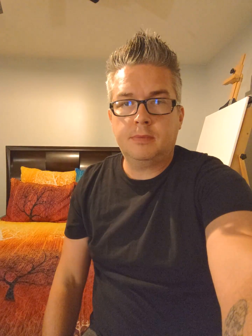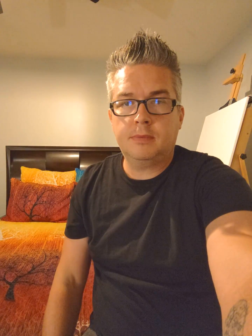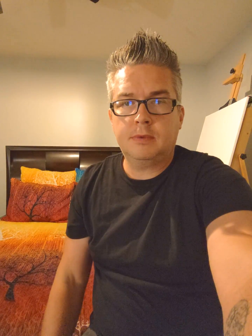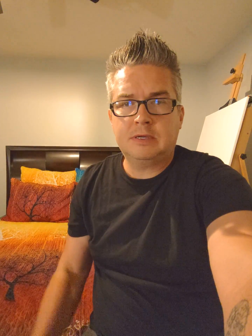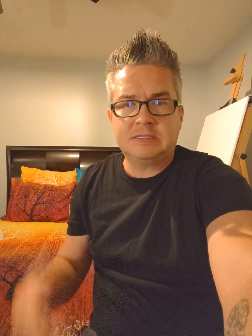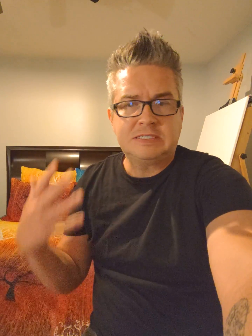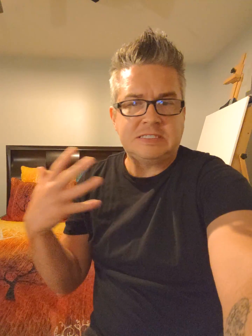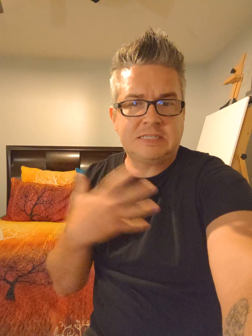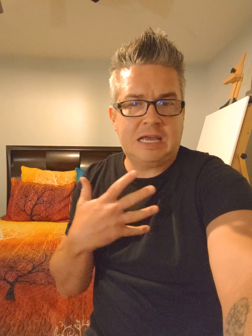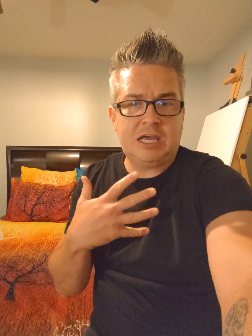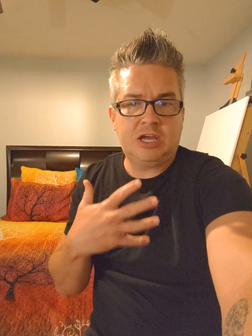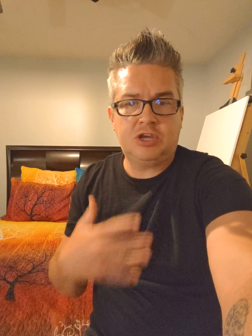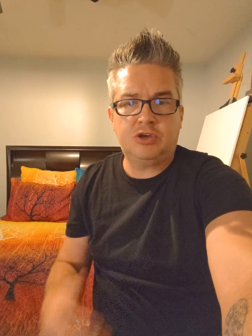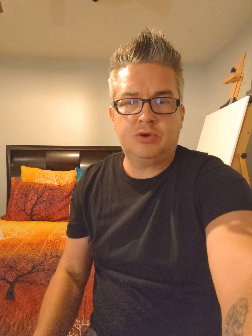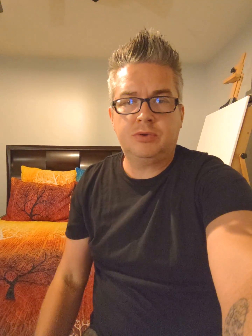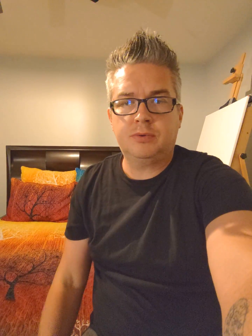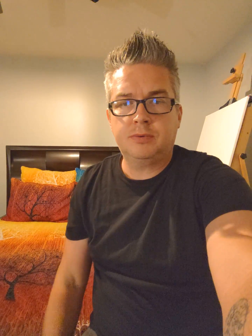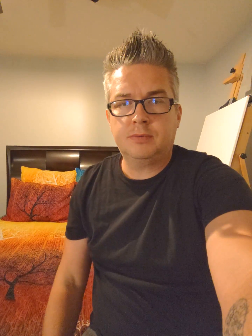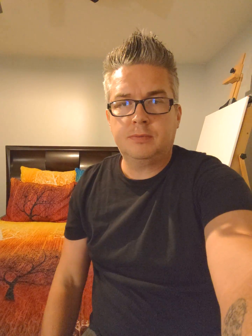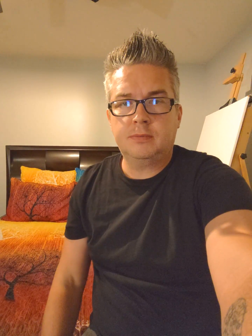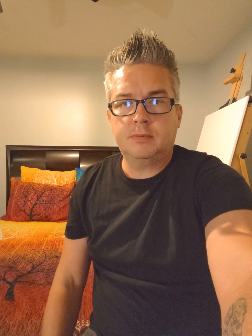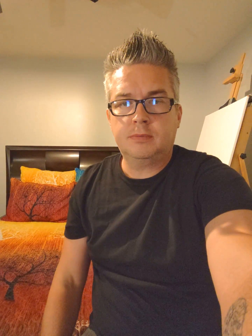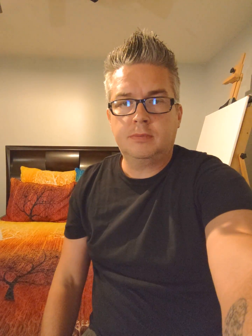scared